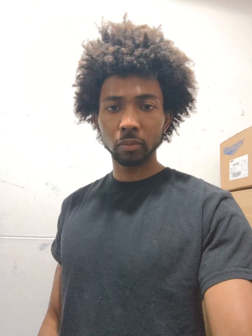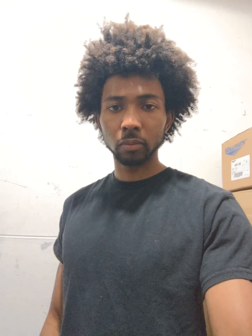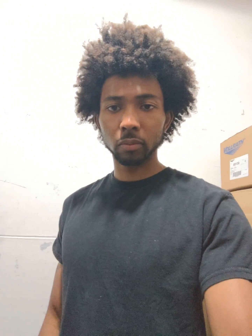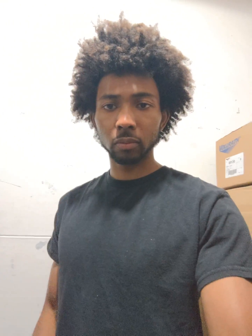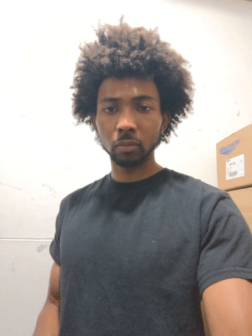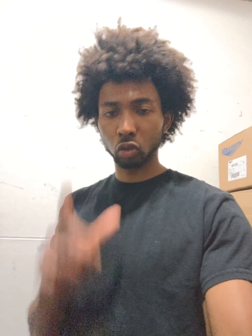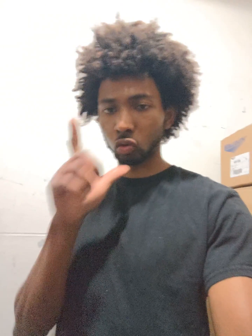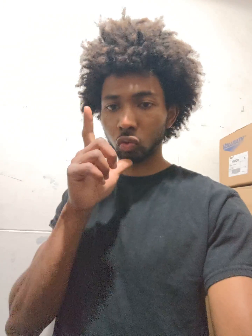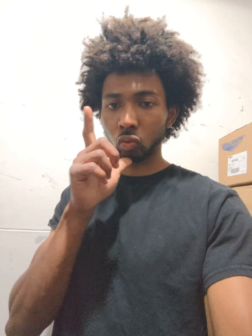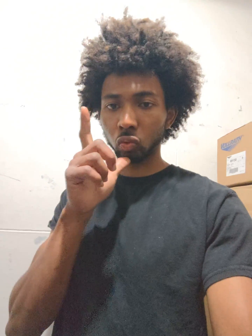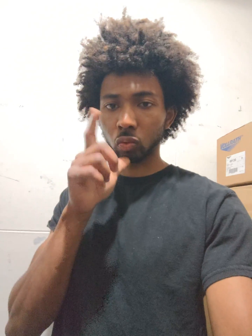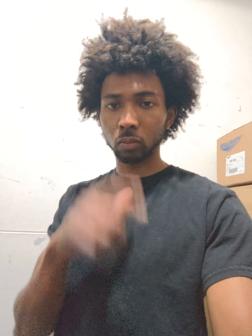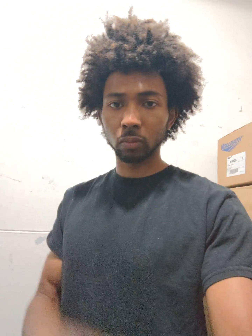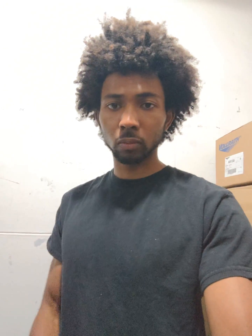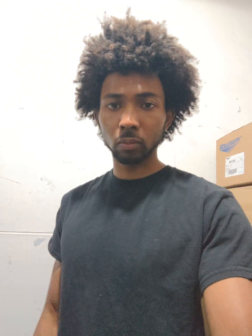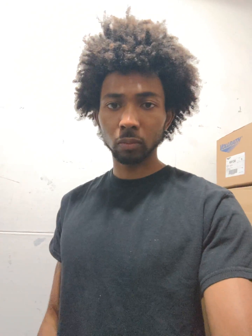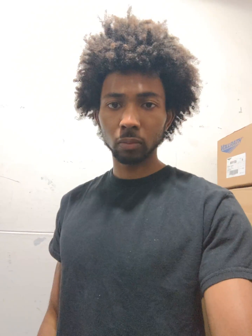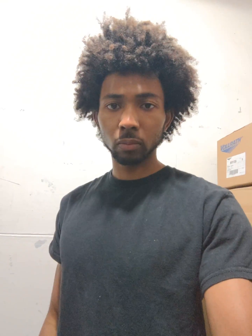lunch